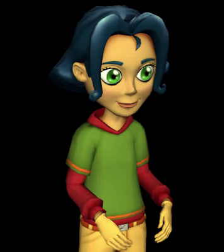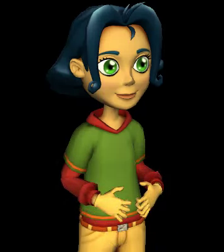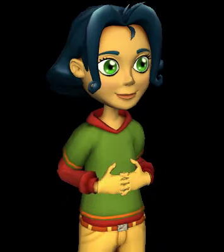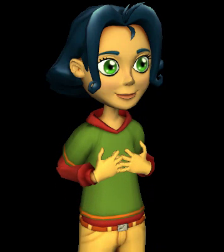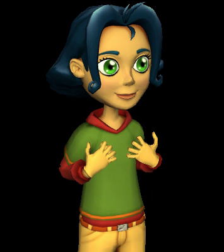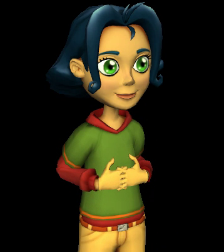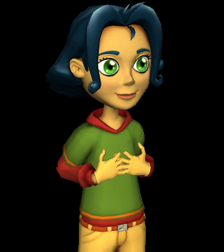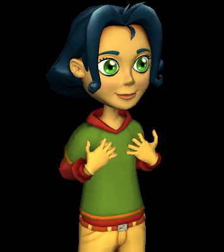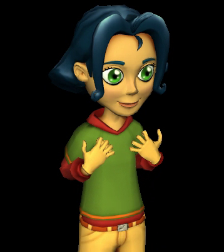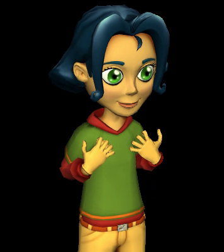غاضب